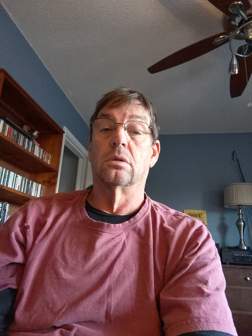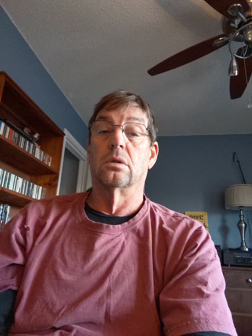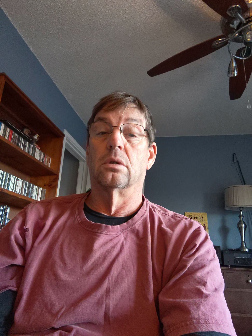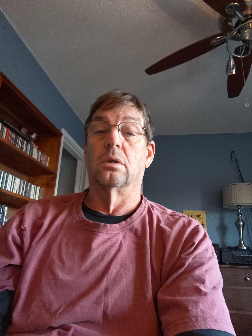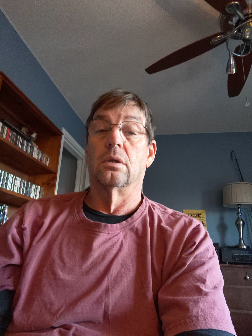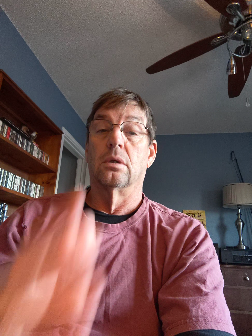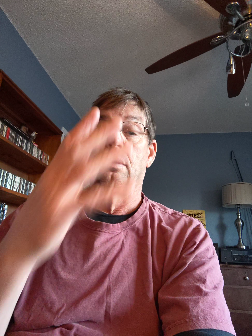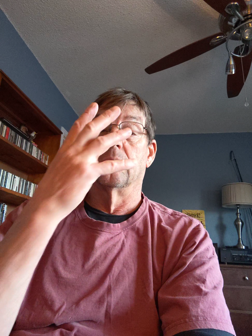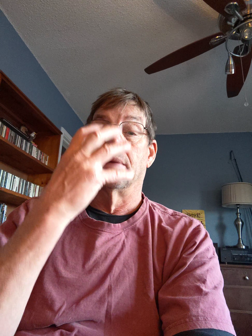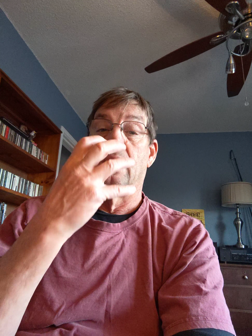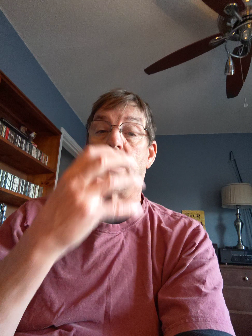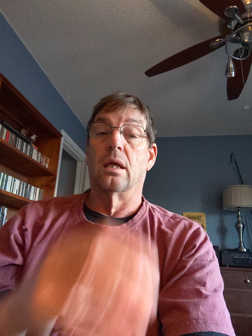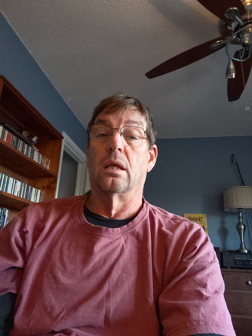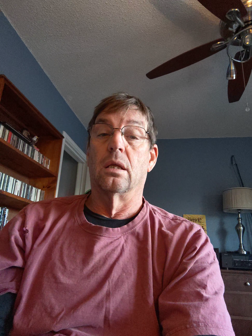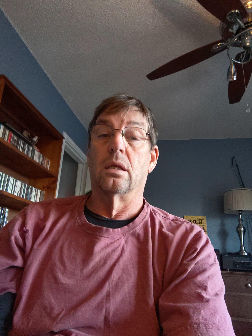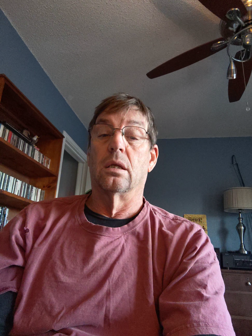mad